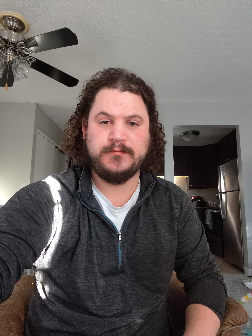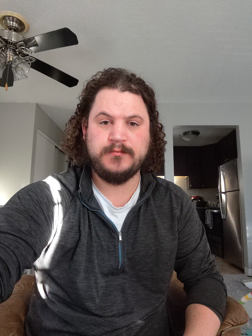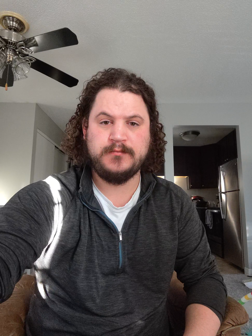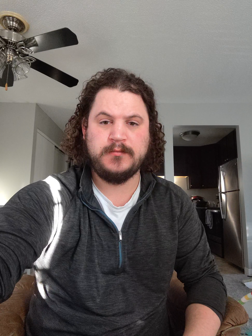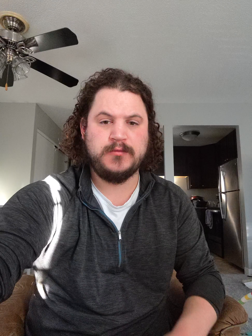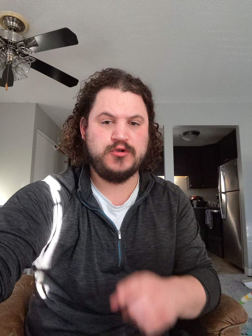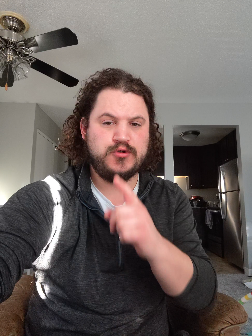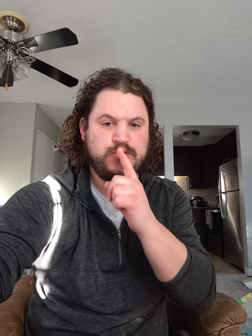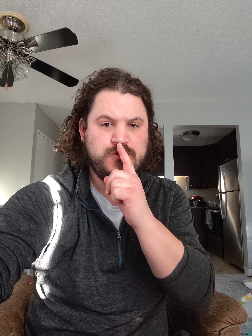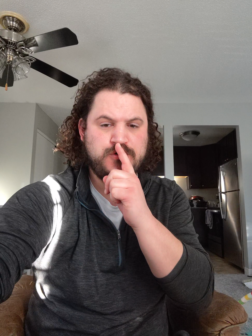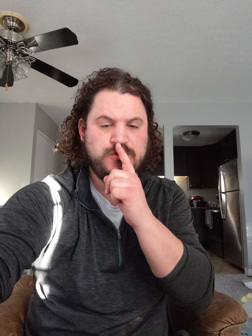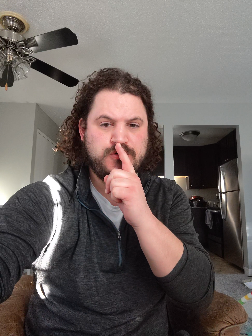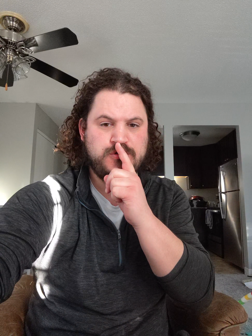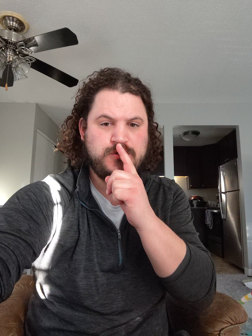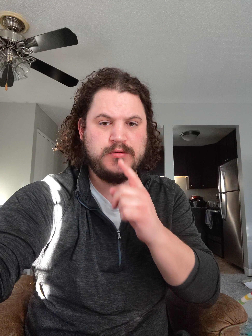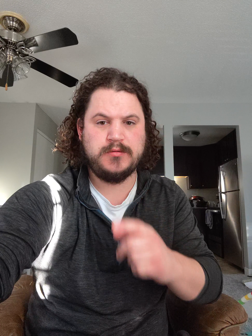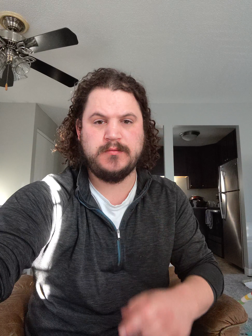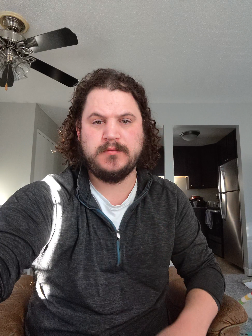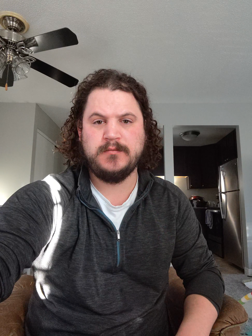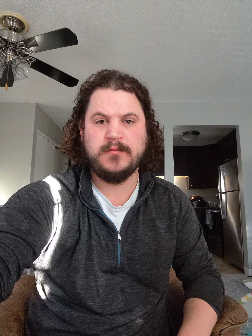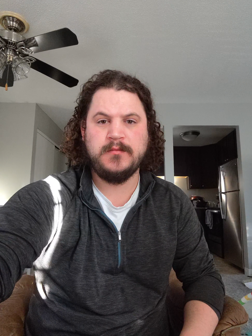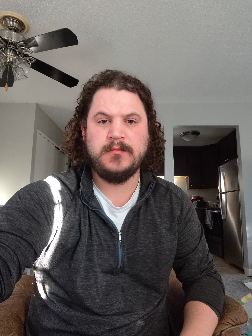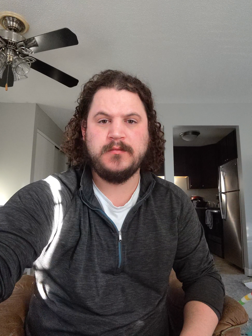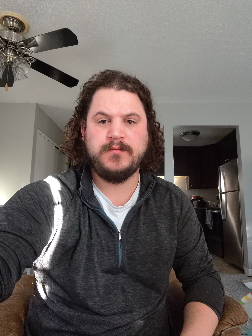shhh